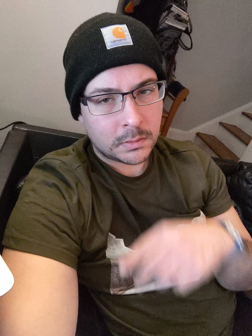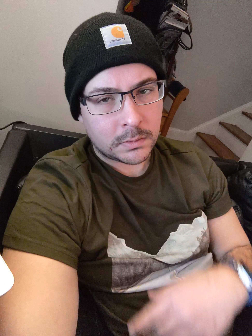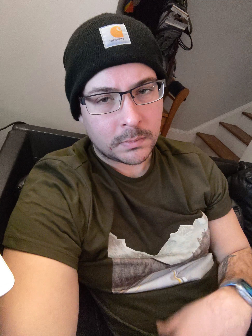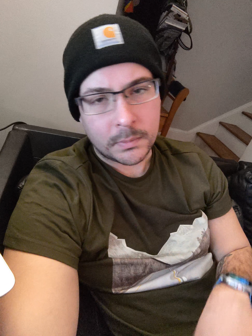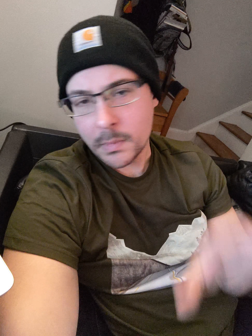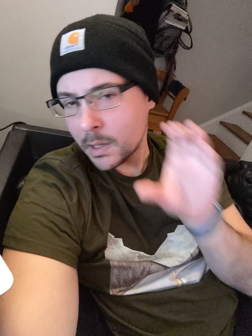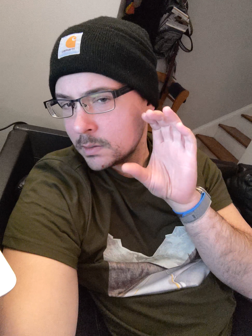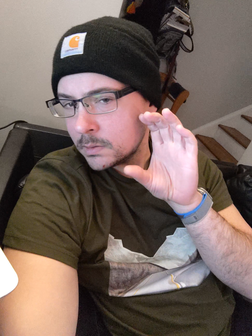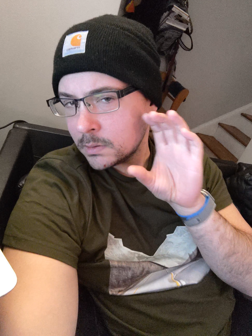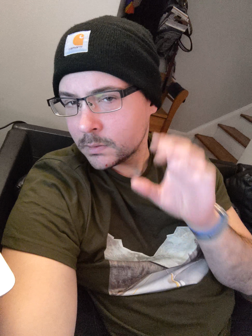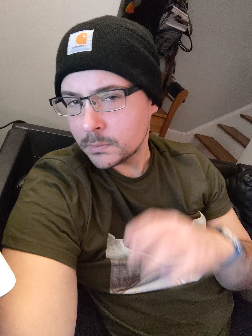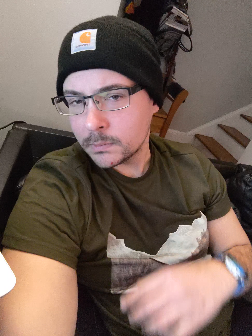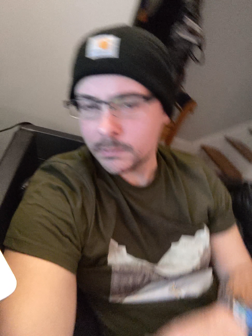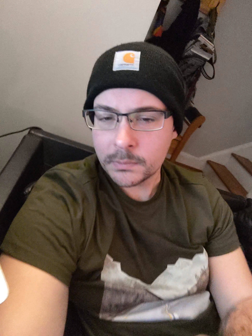listen